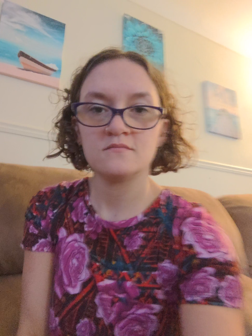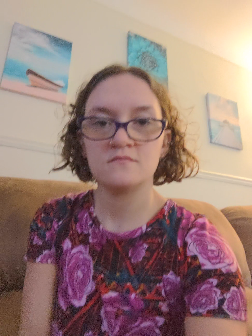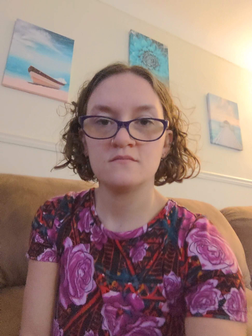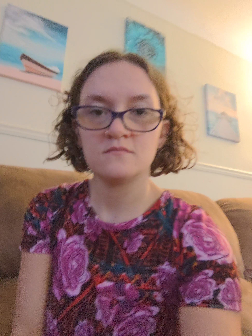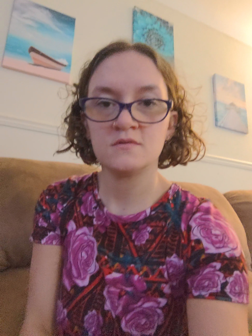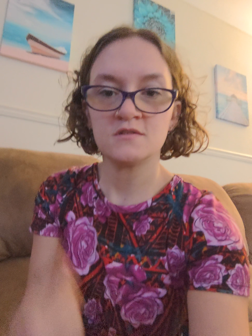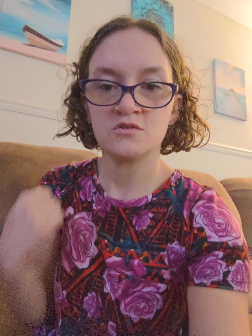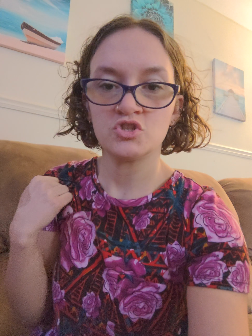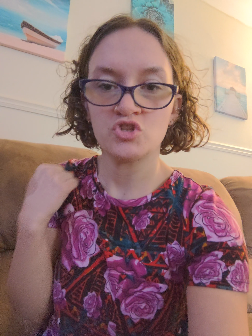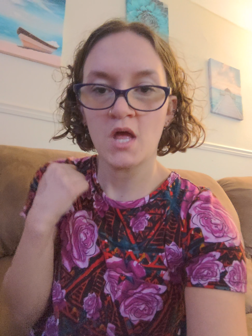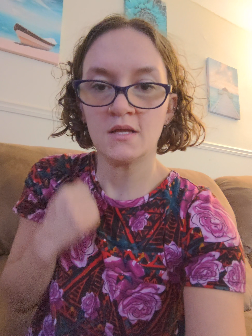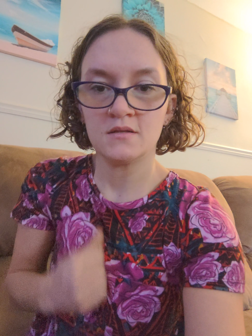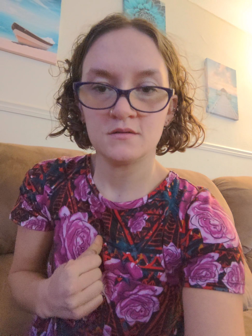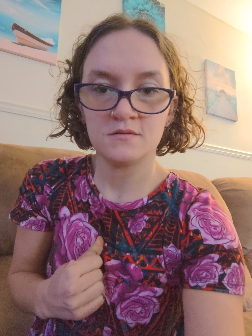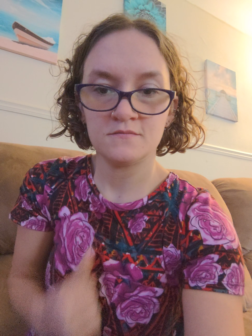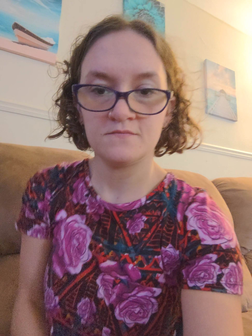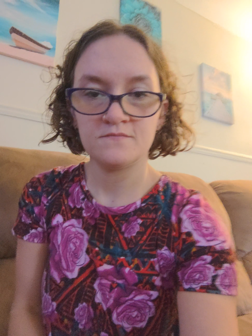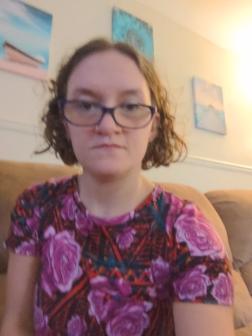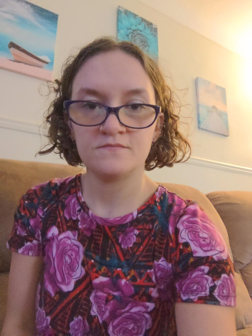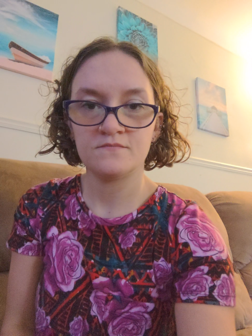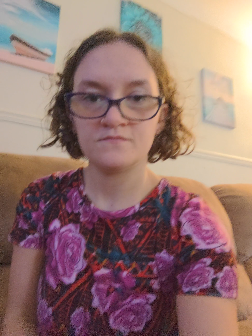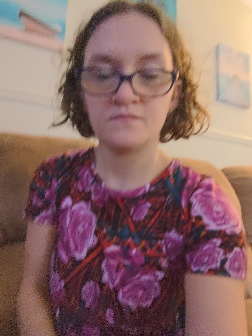jacket